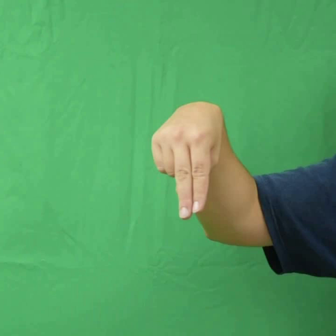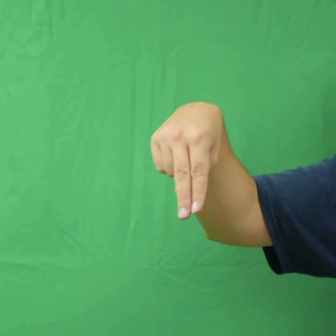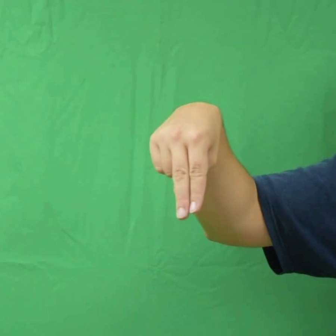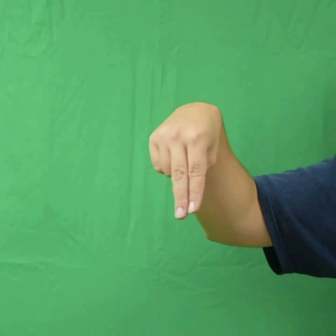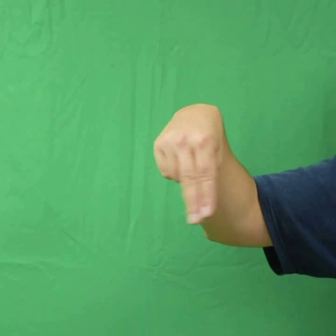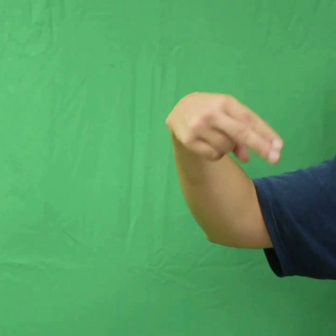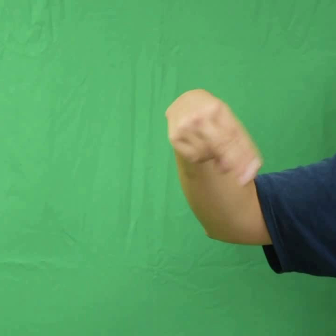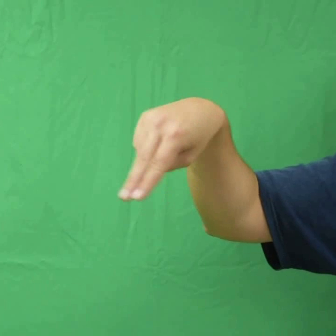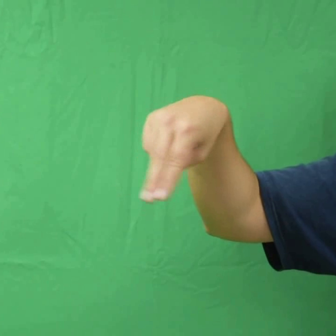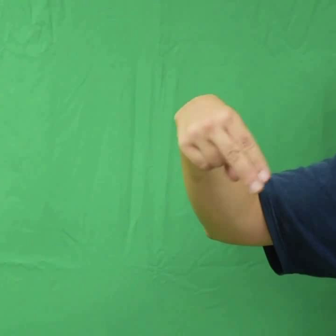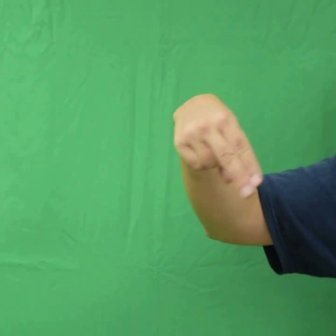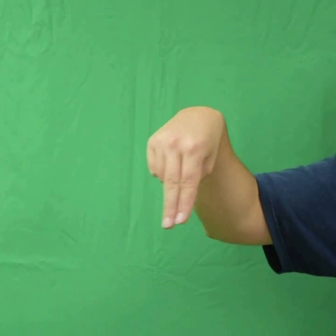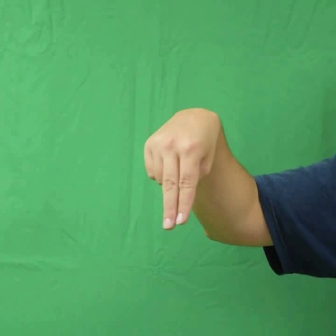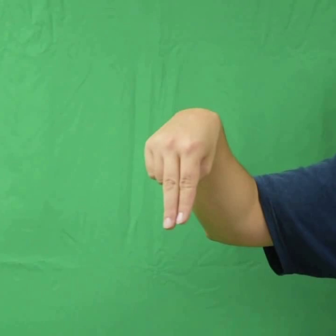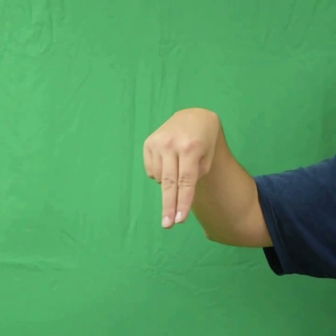Ñ